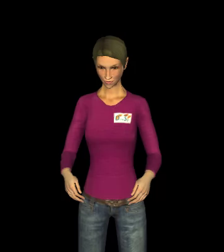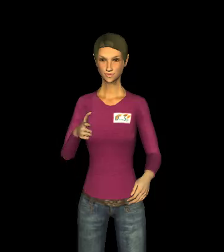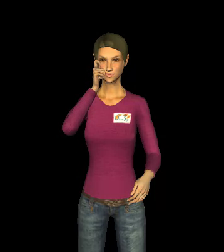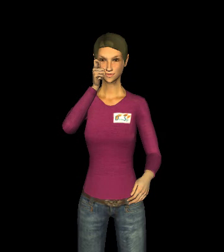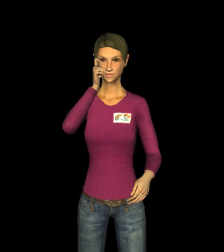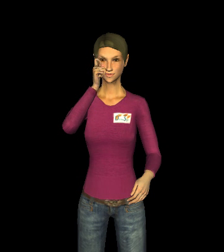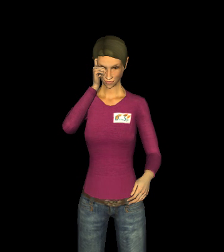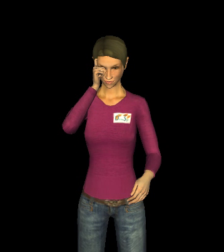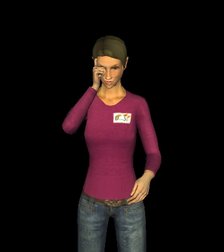بشرة